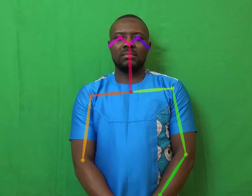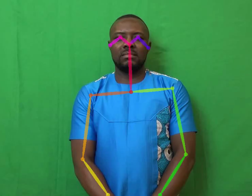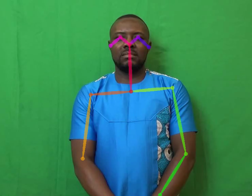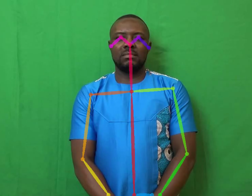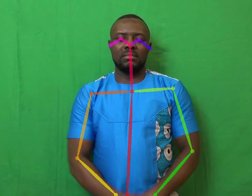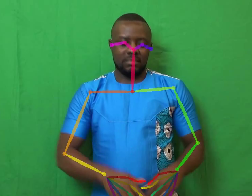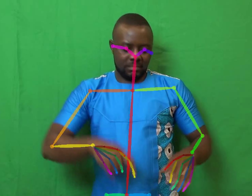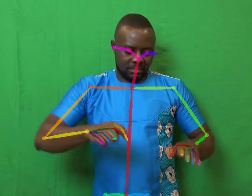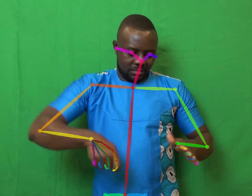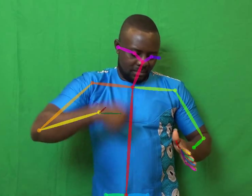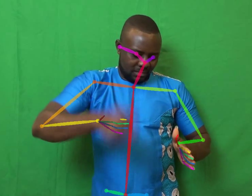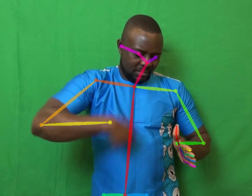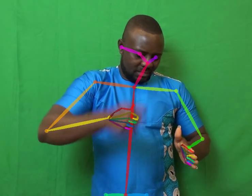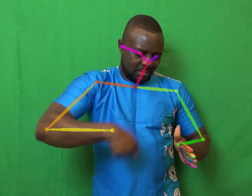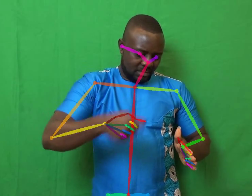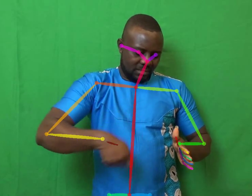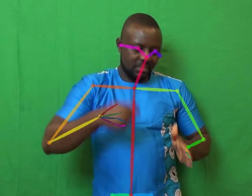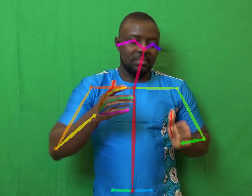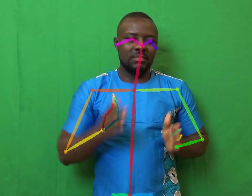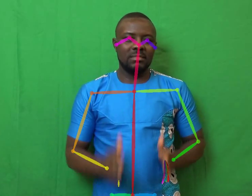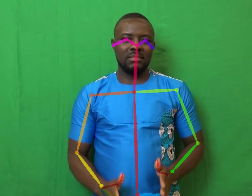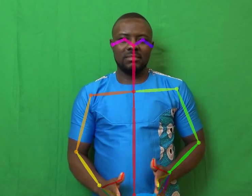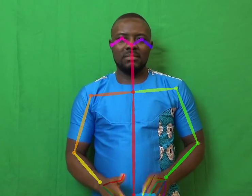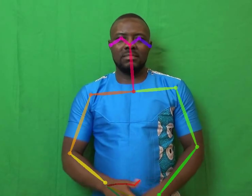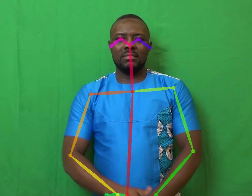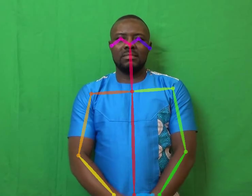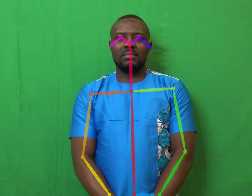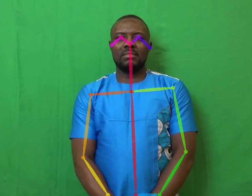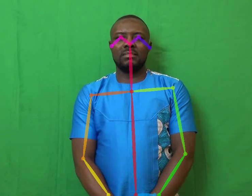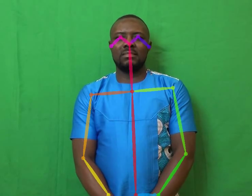seamstress